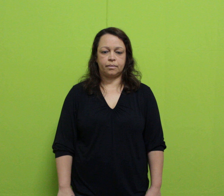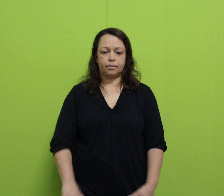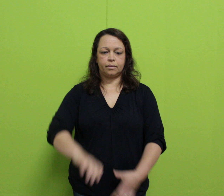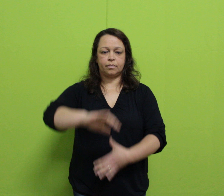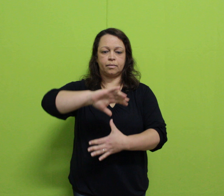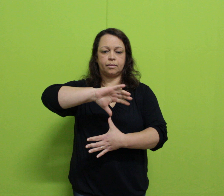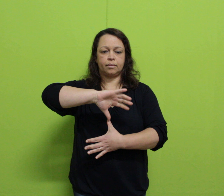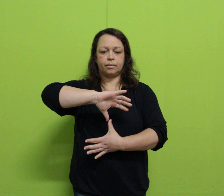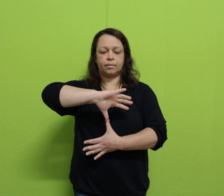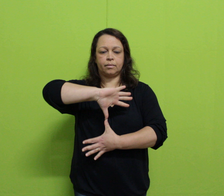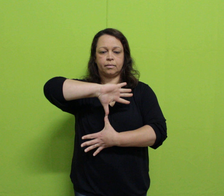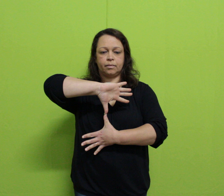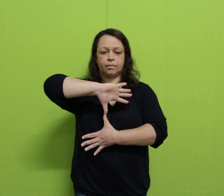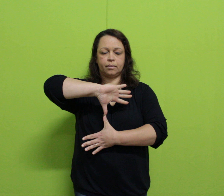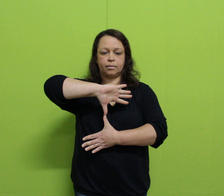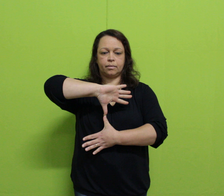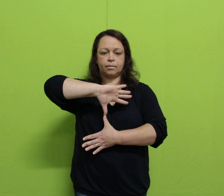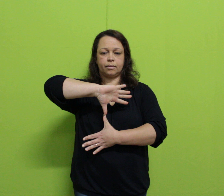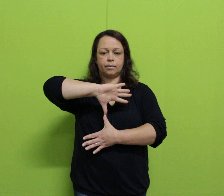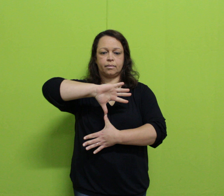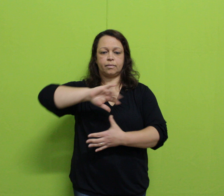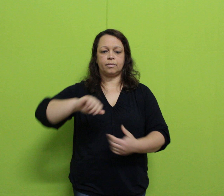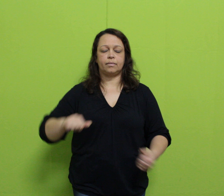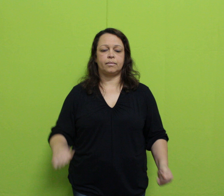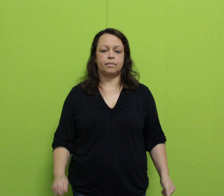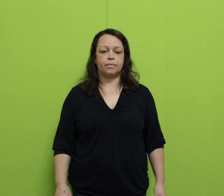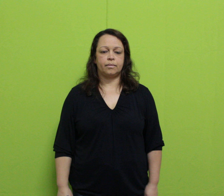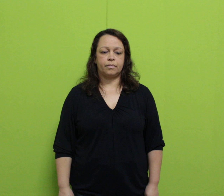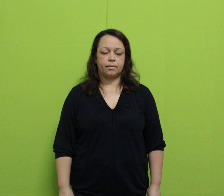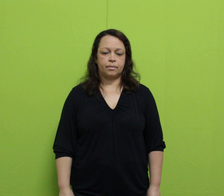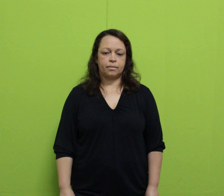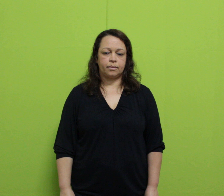América